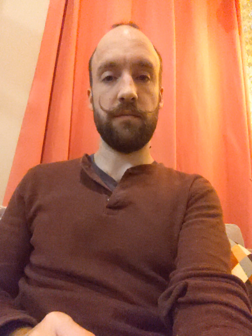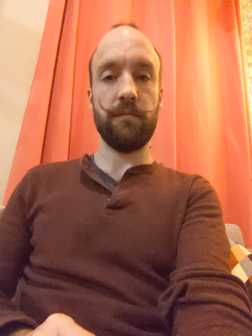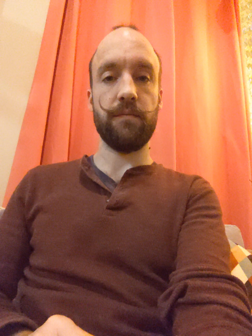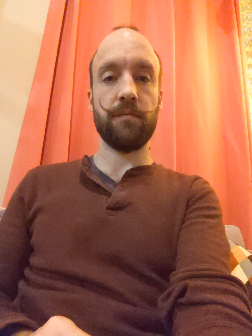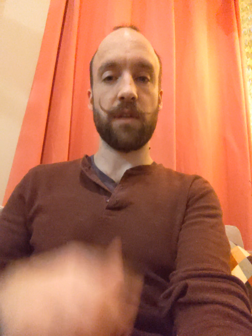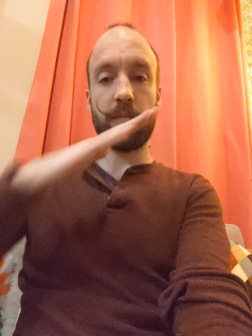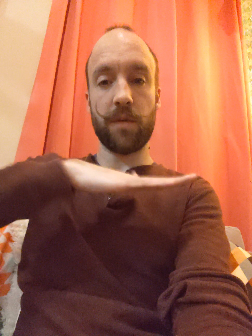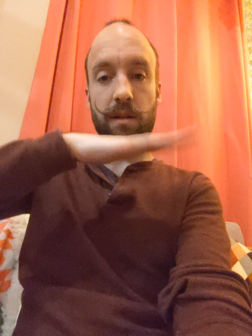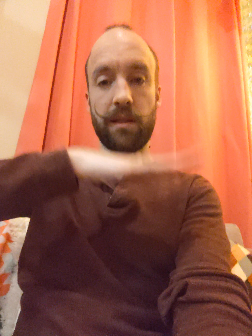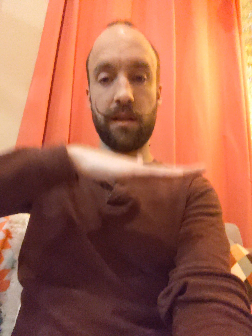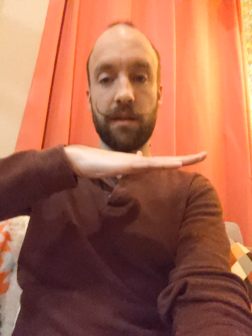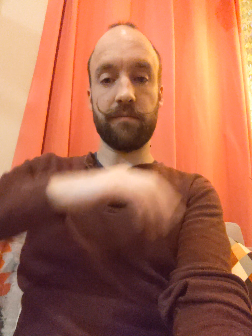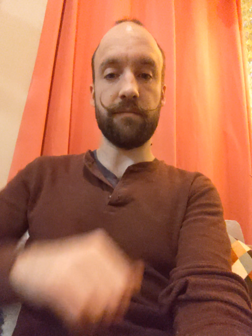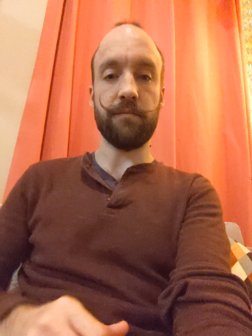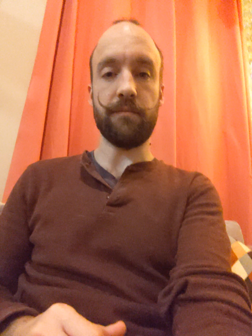table